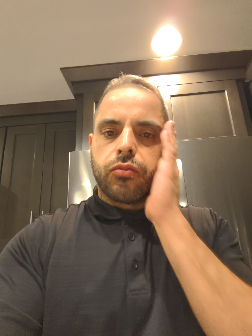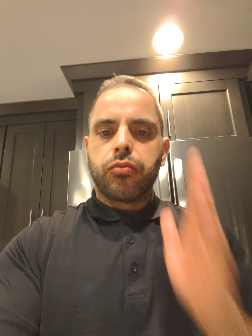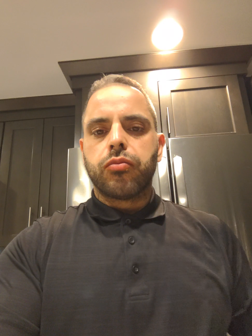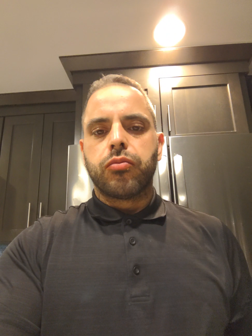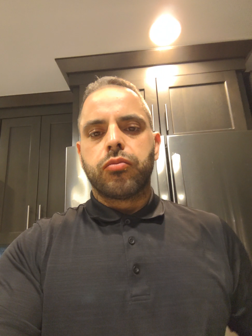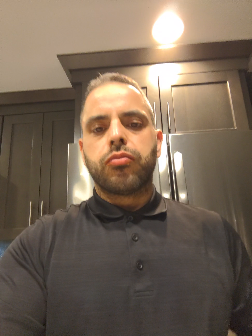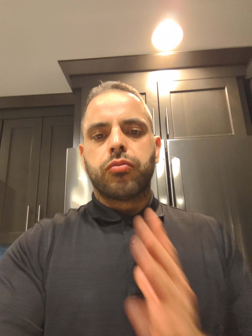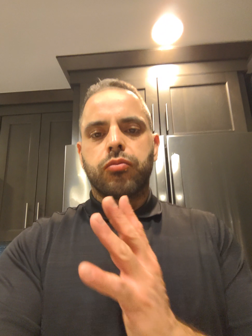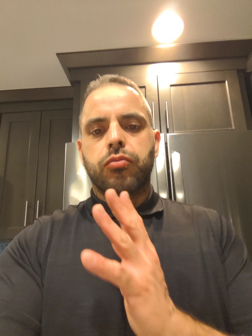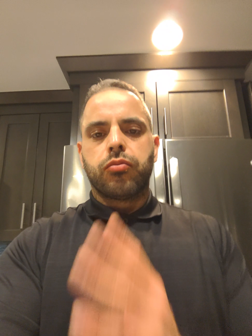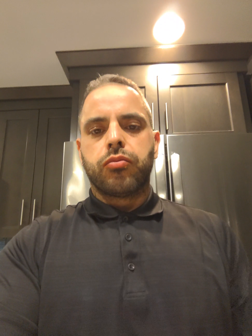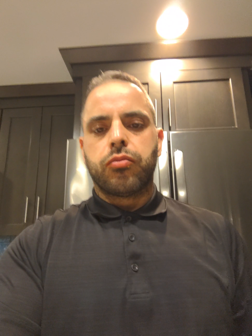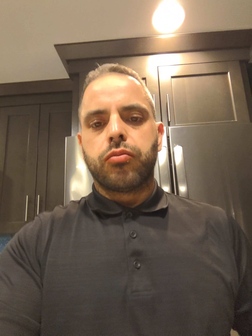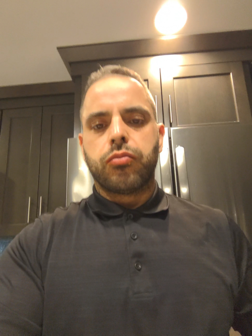fine